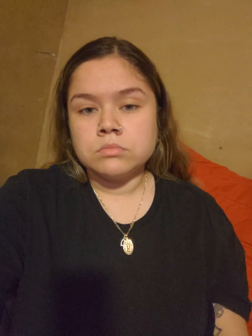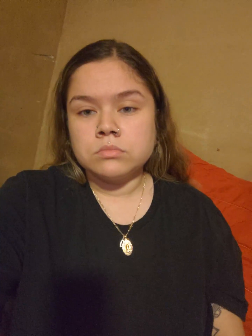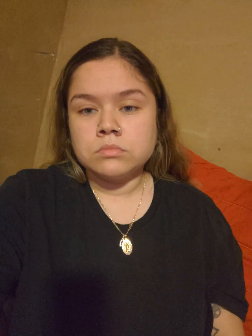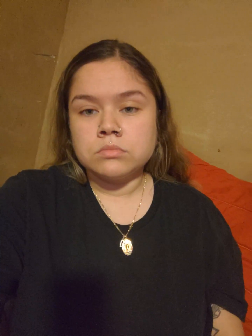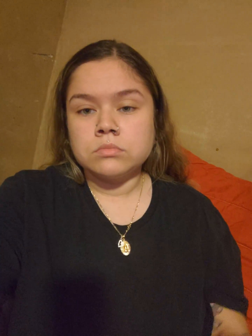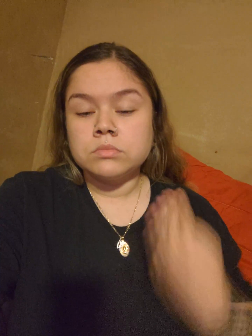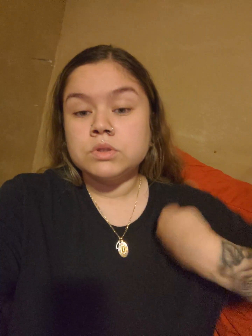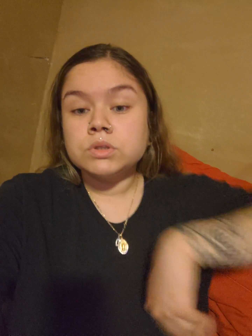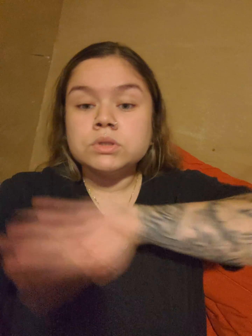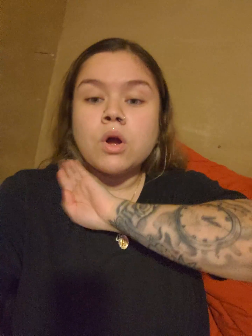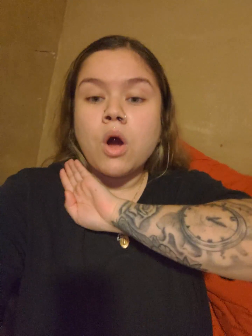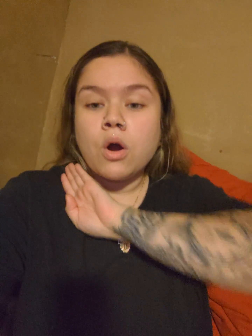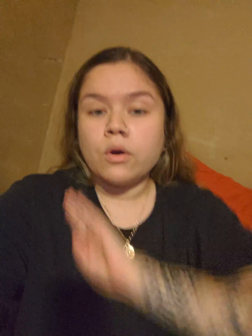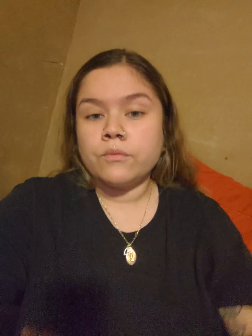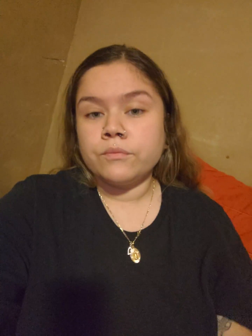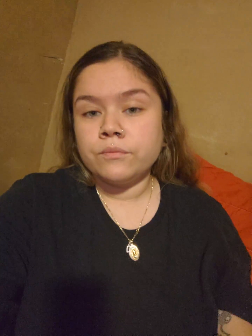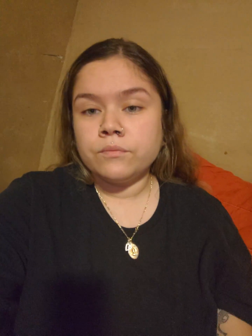scarf